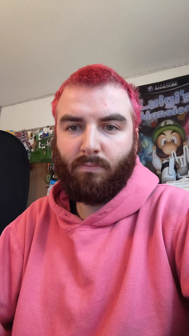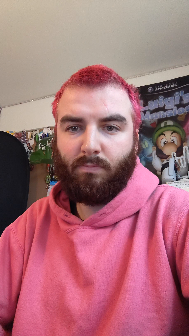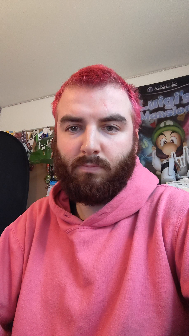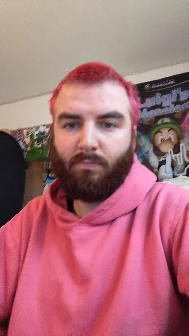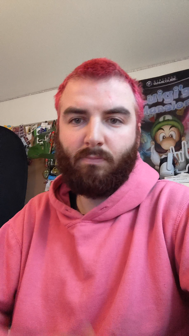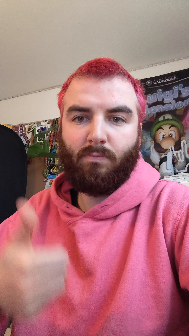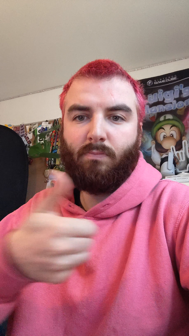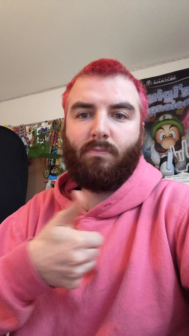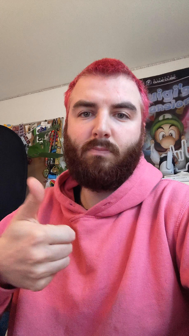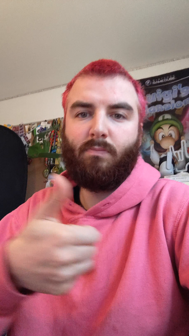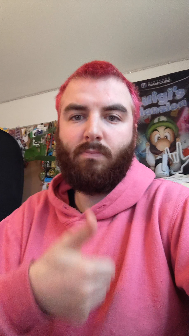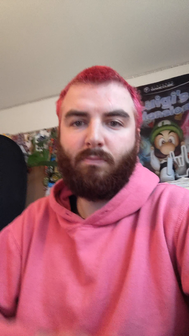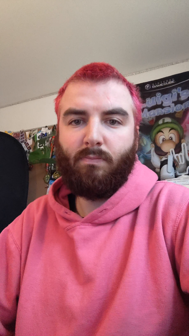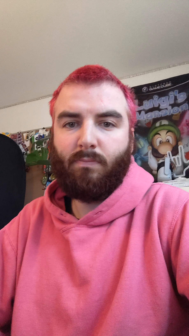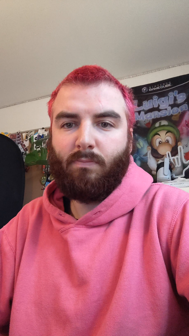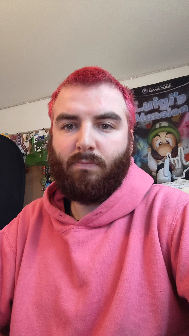basement